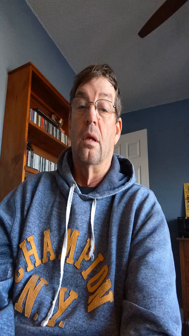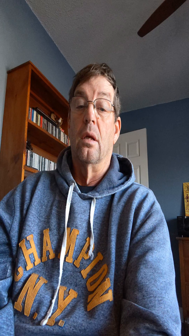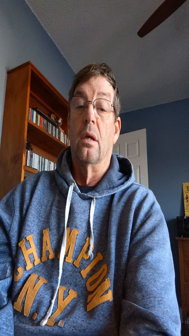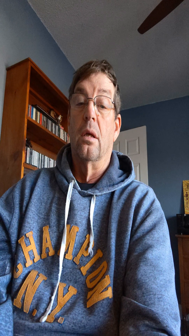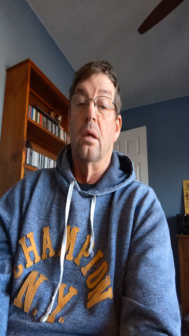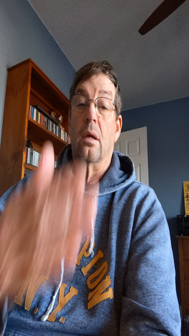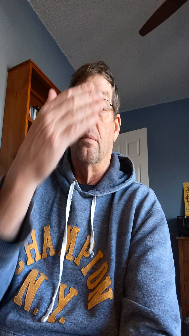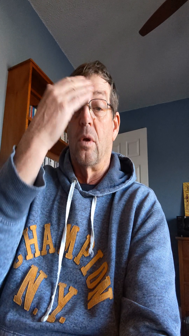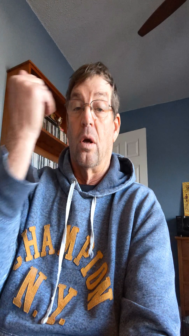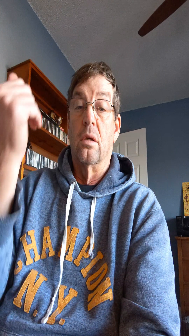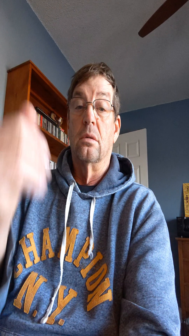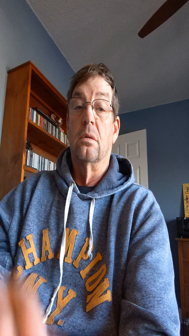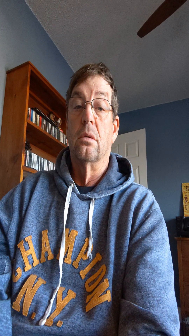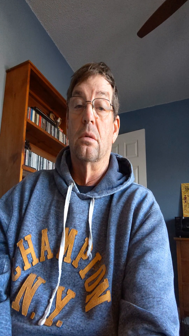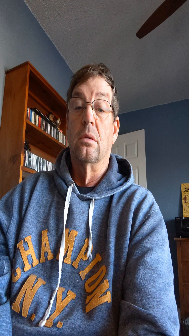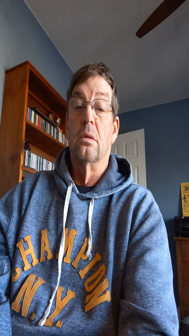because